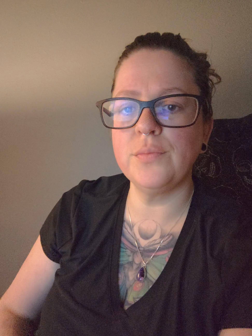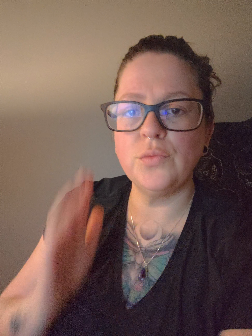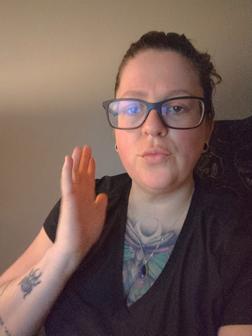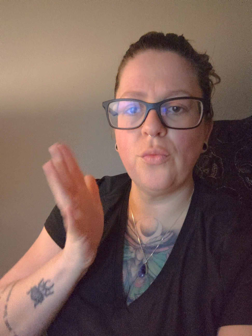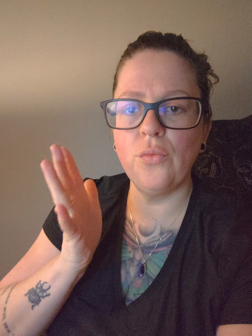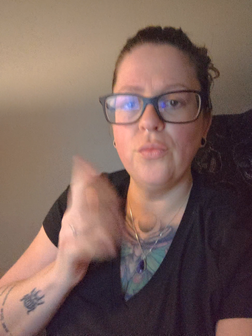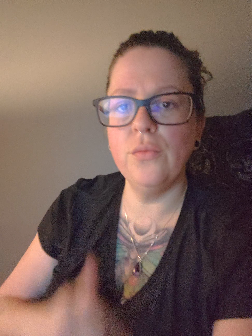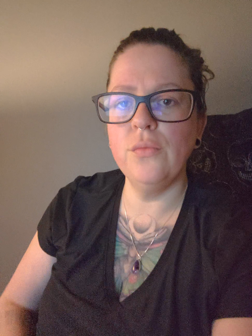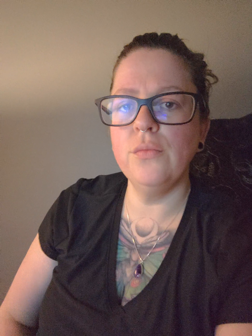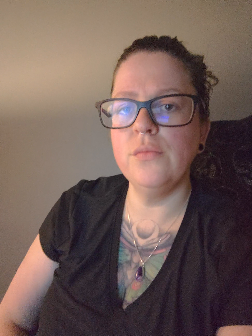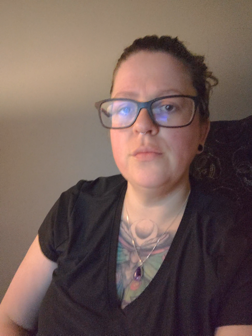talk